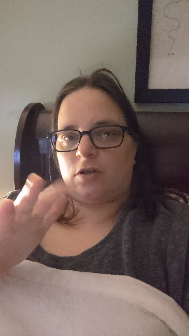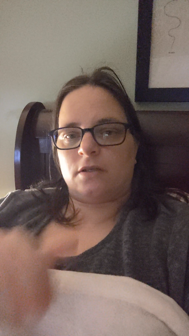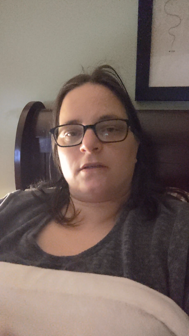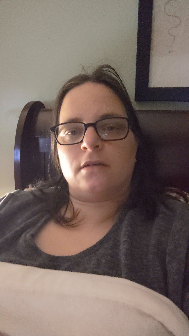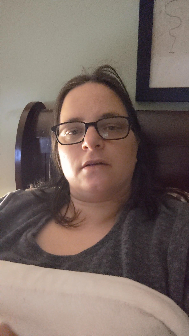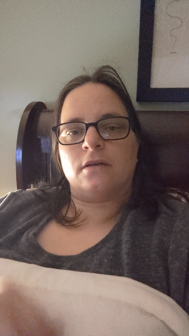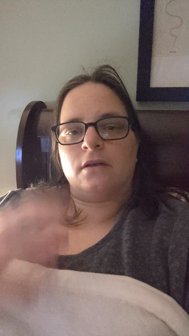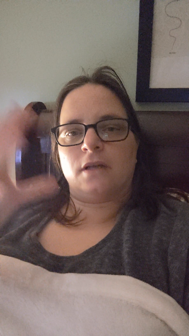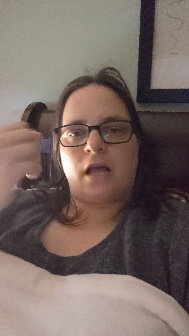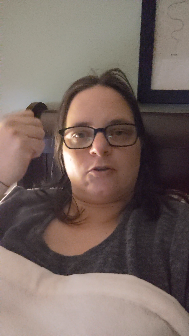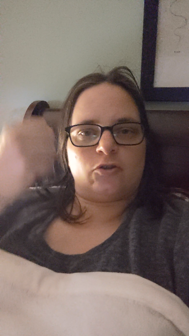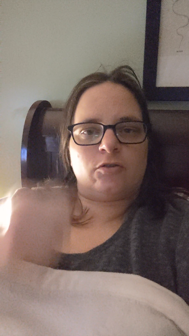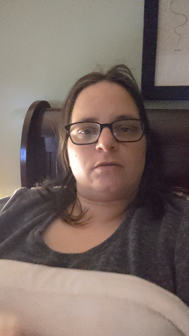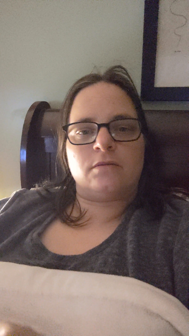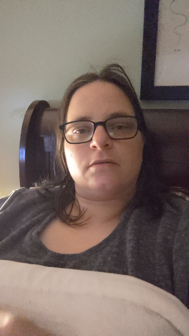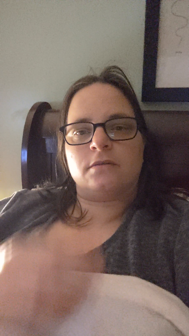catch